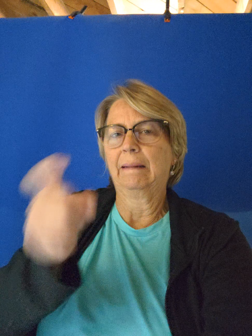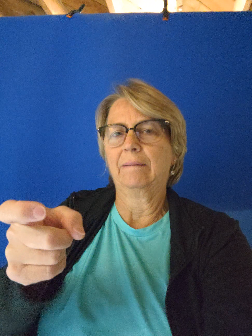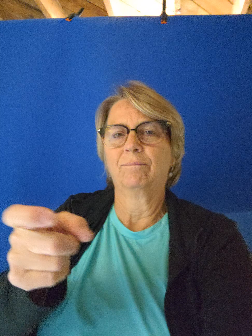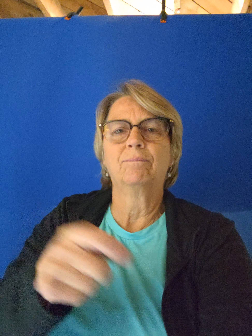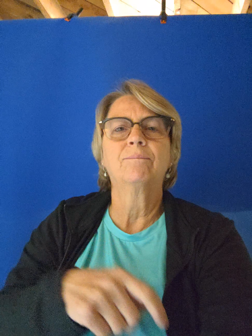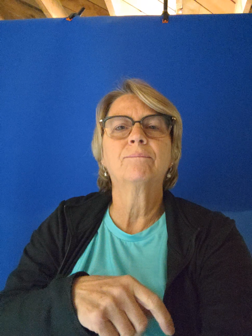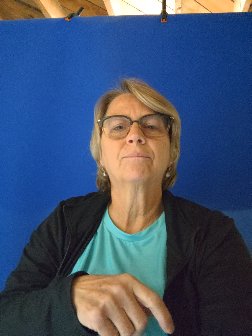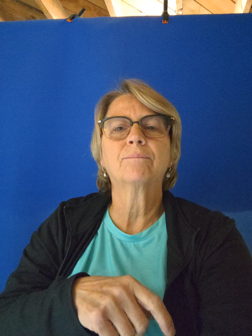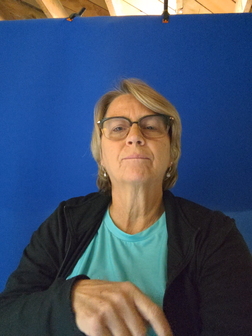gift